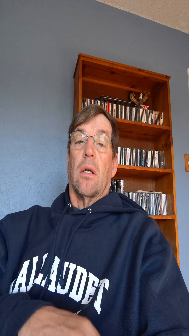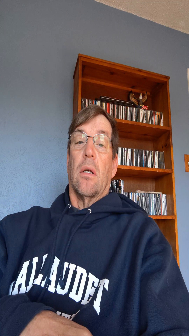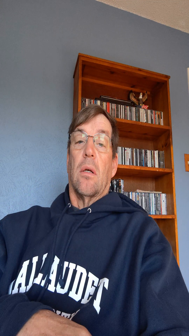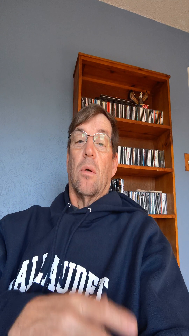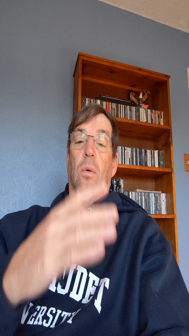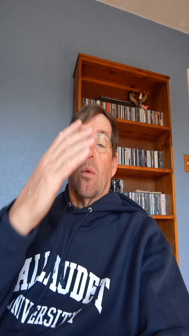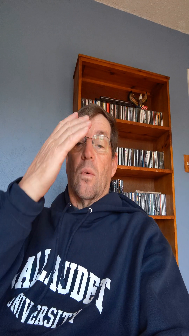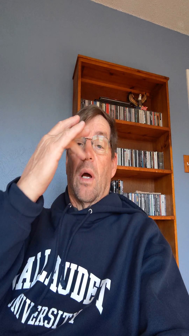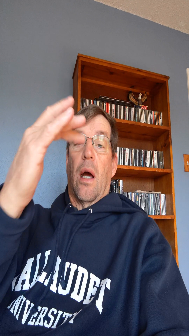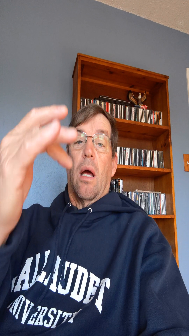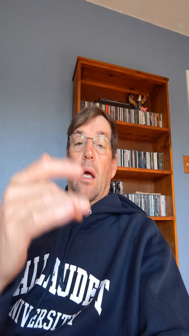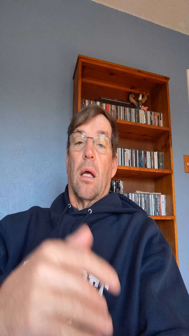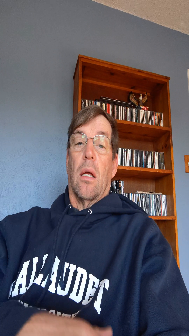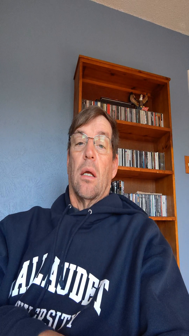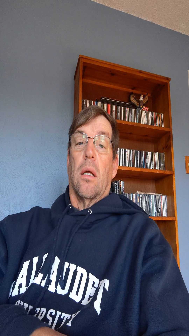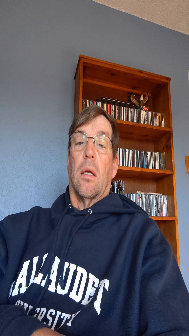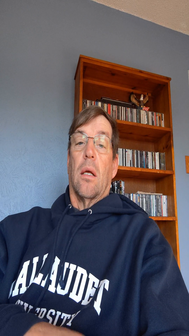why